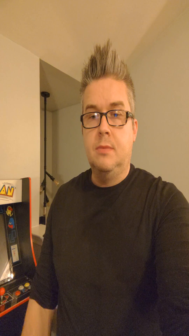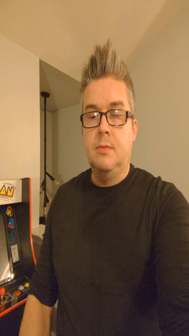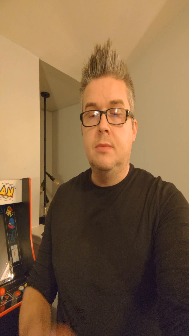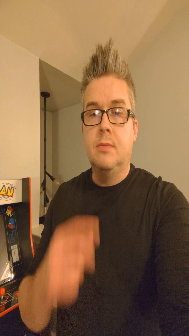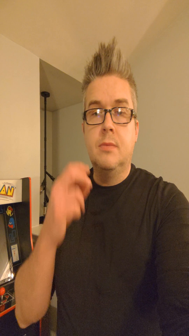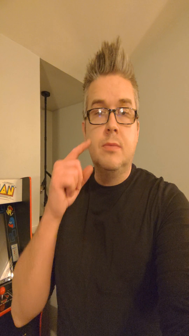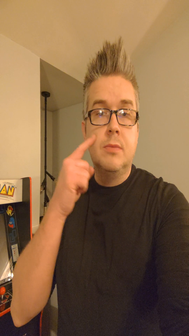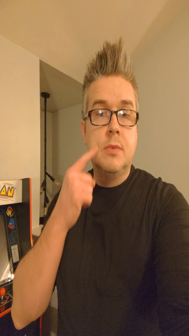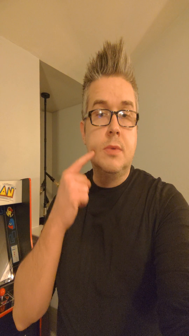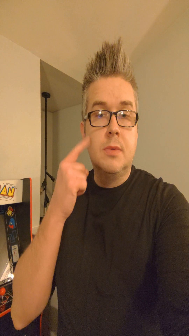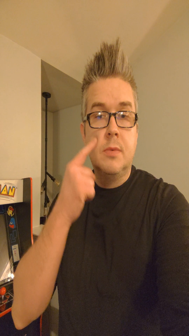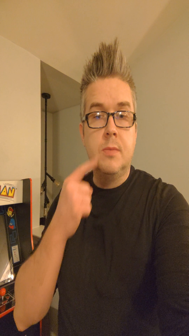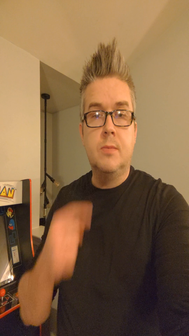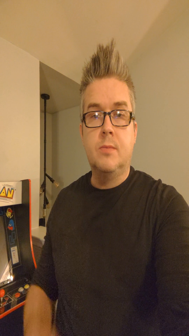cheek